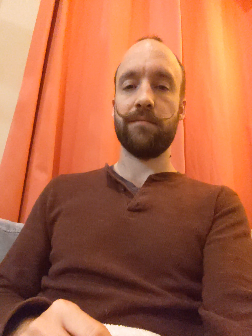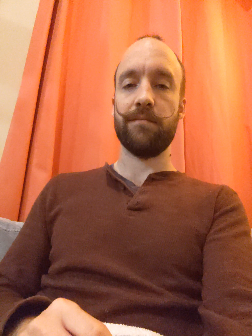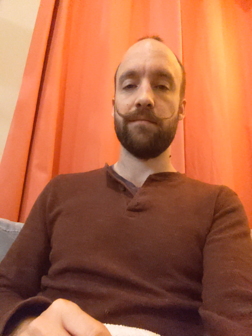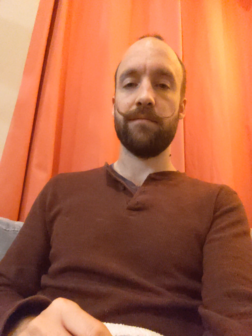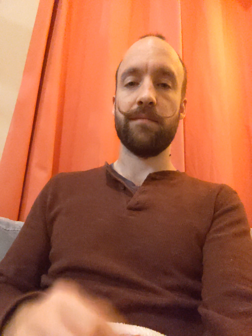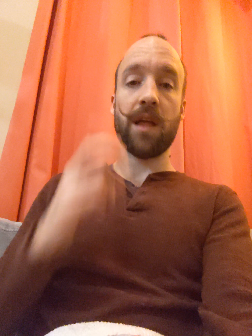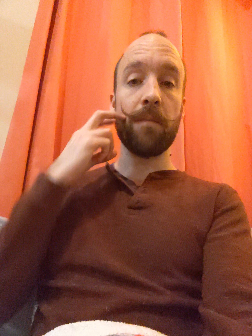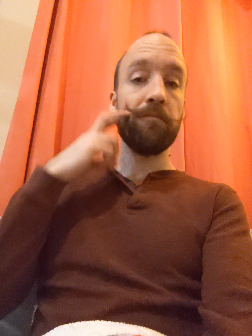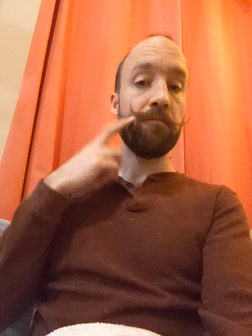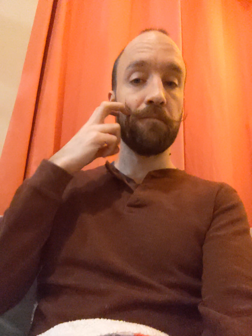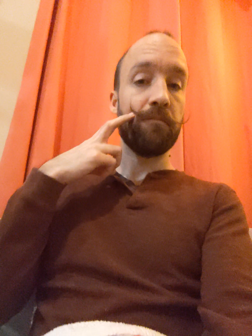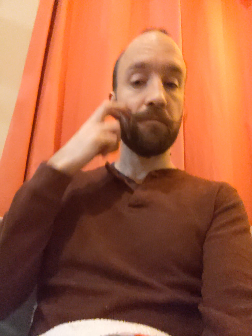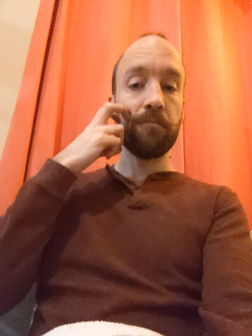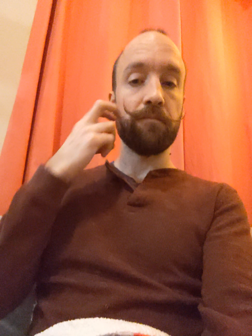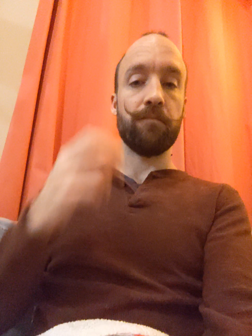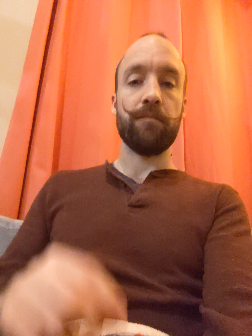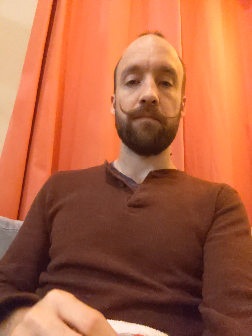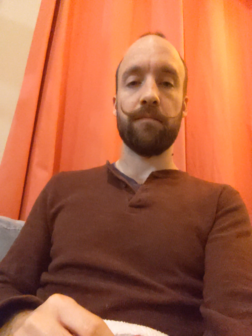gum